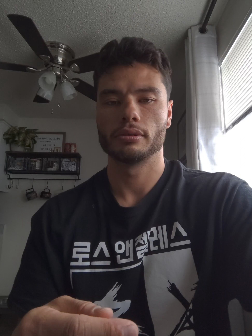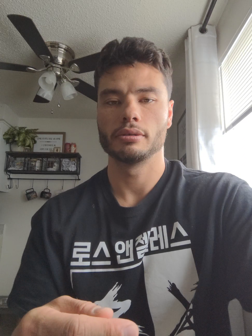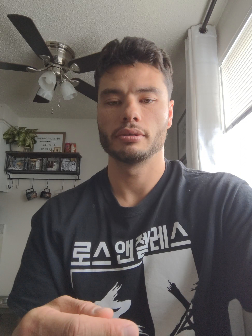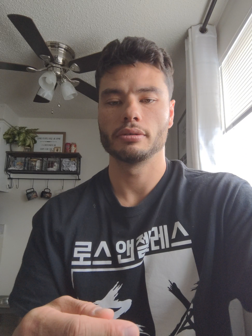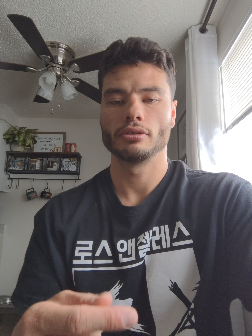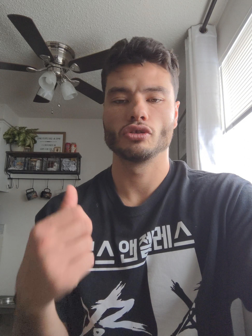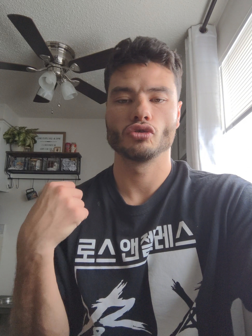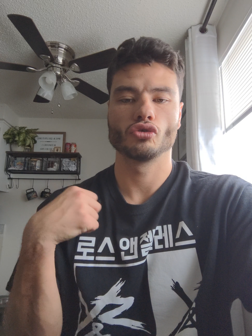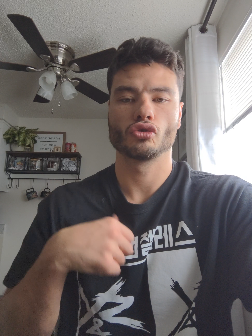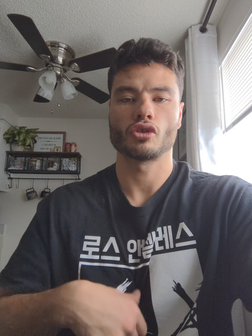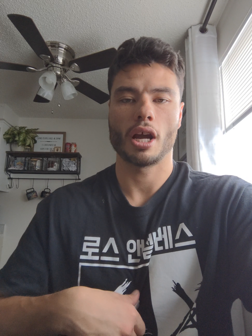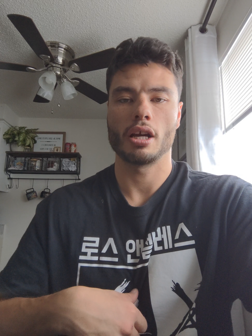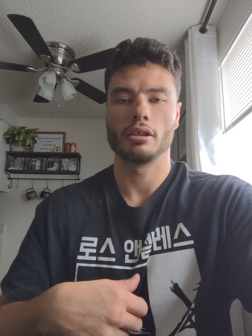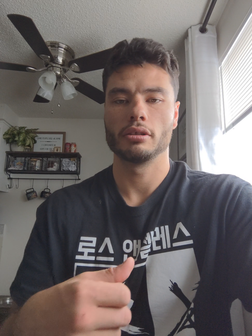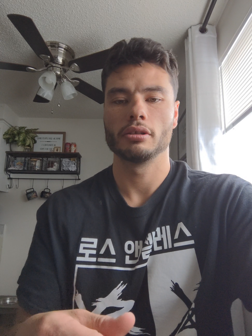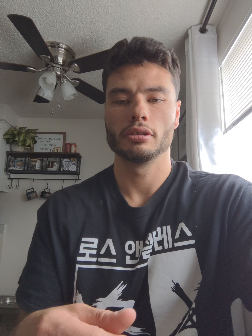jacket